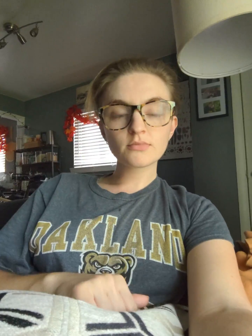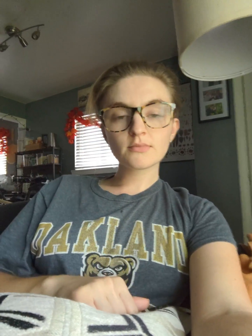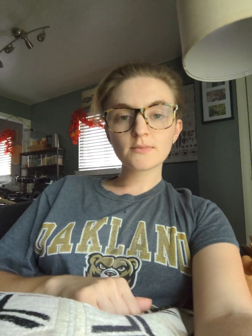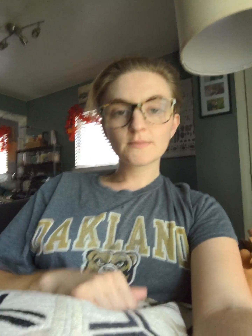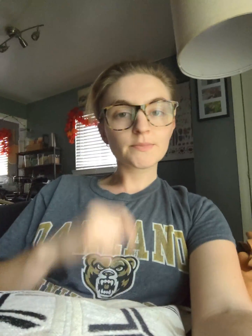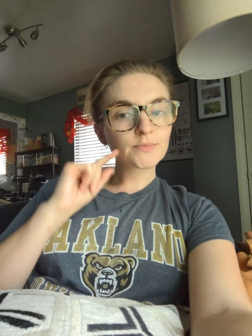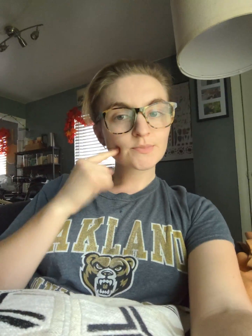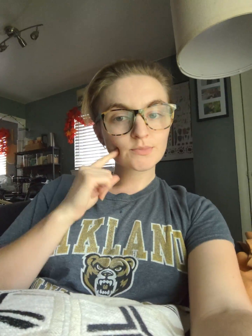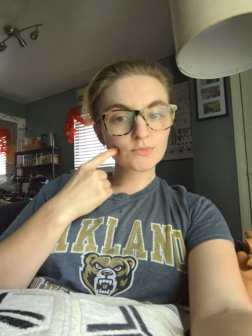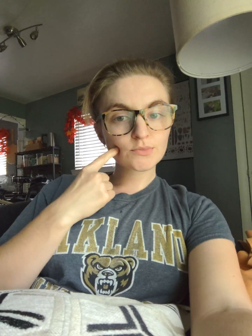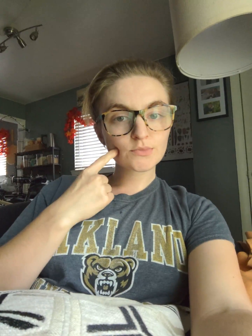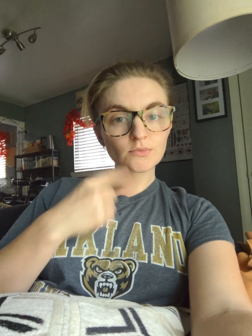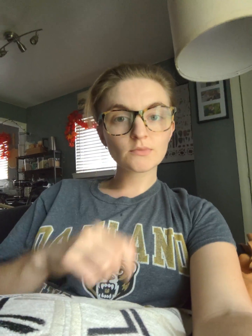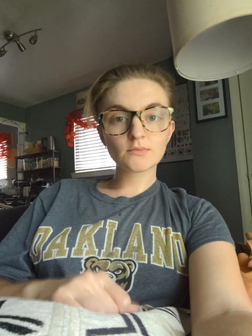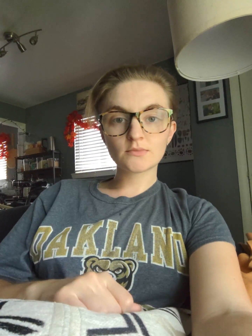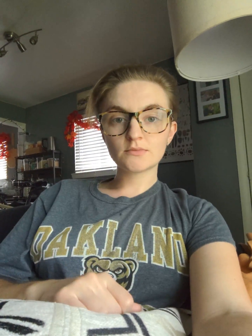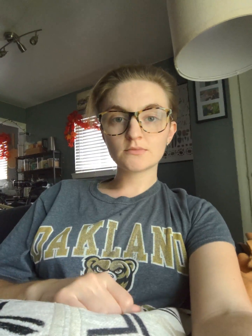candy